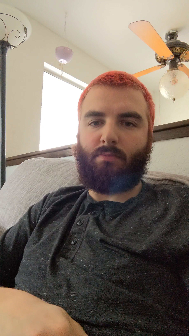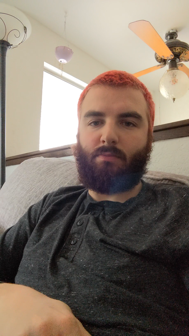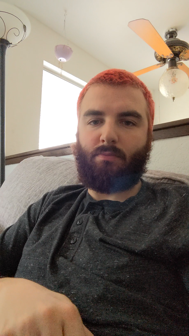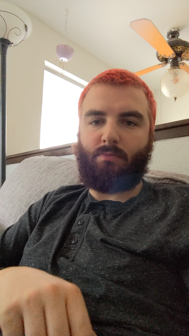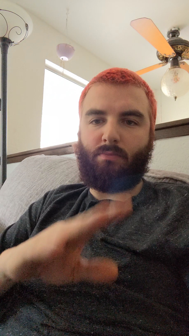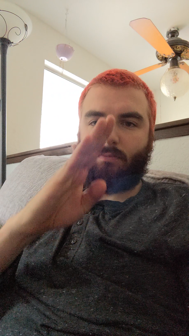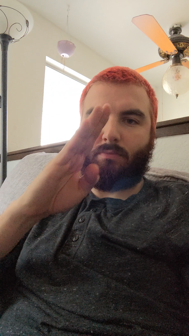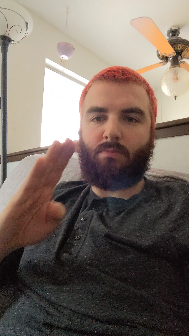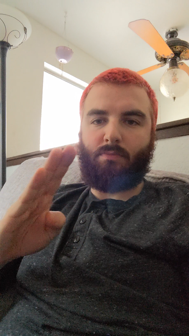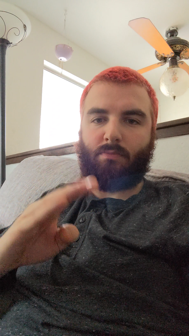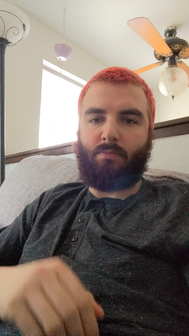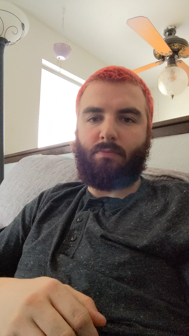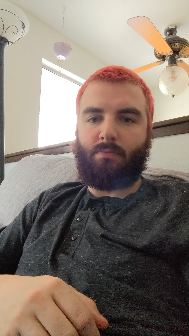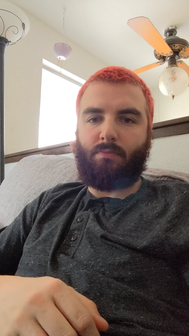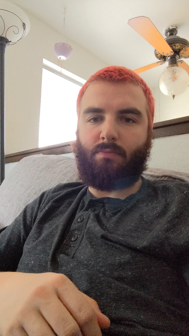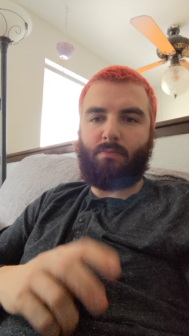roof